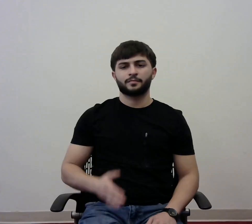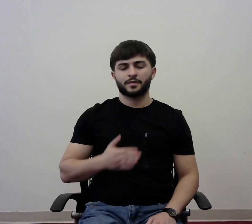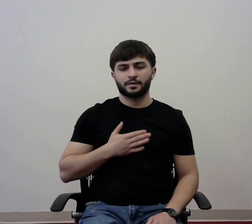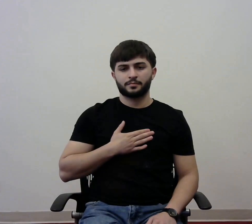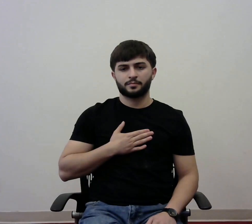mən